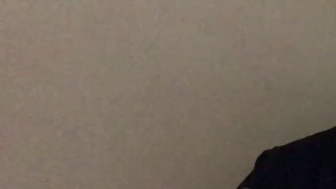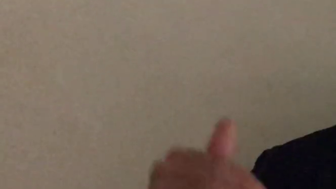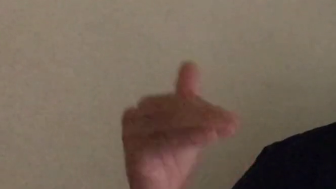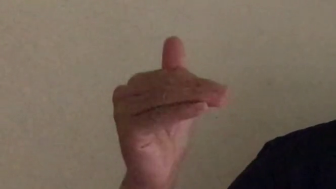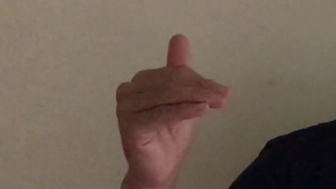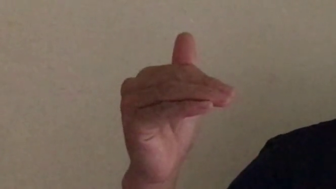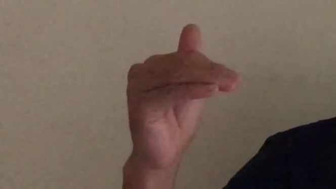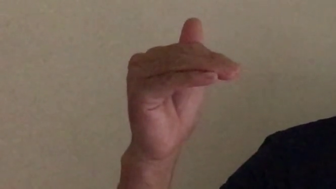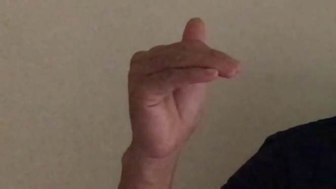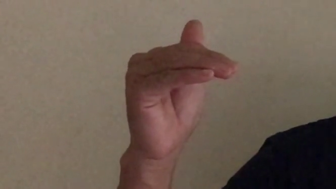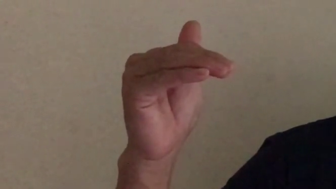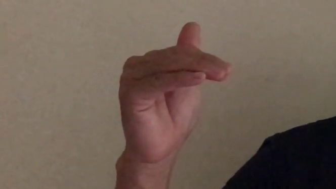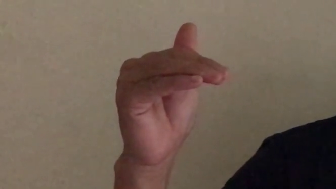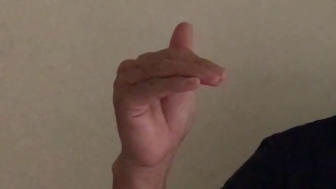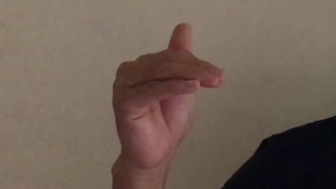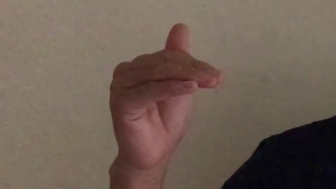त